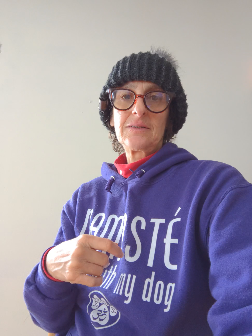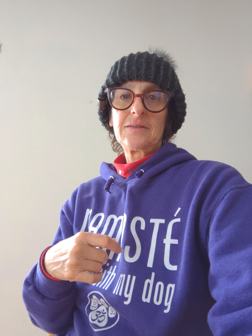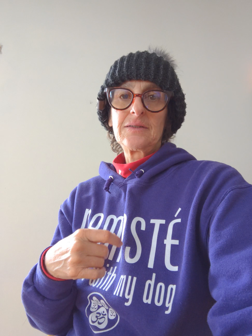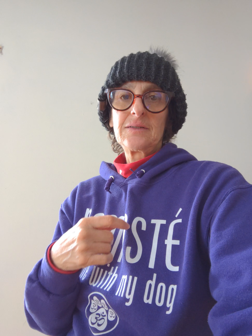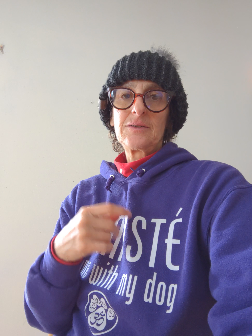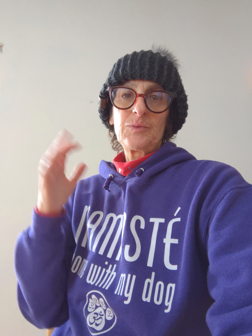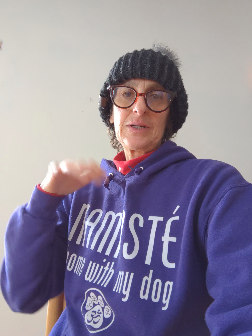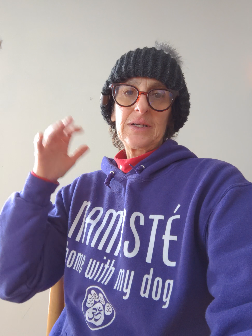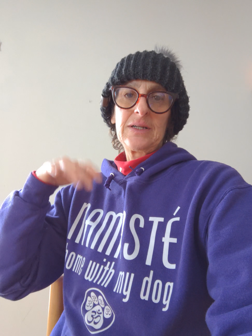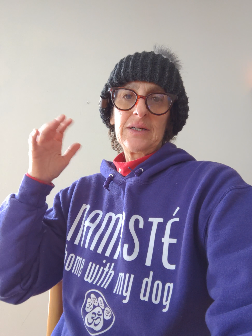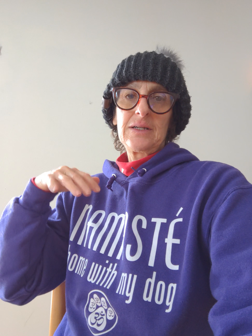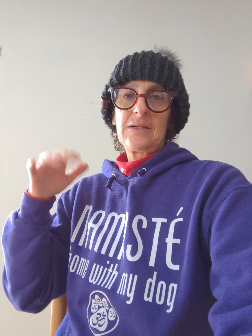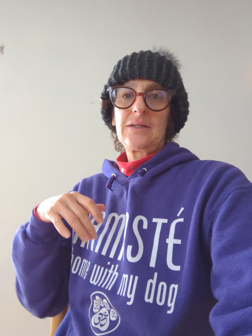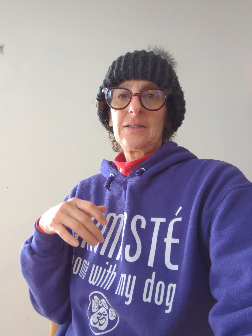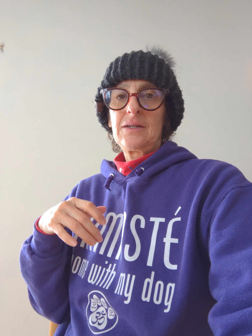rain